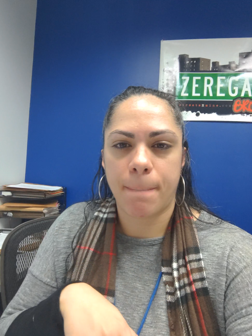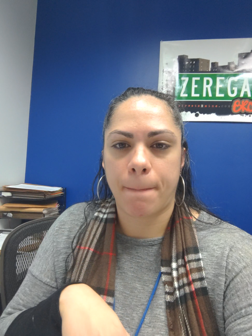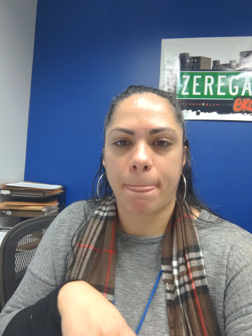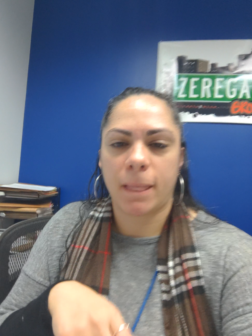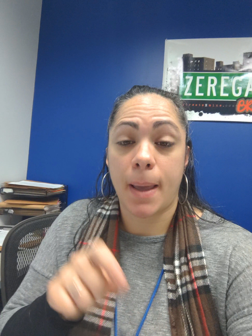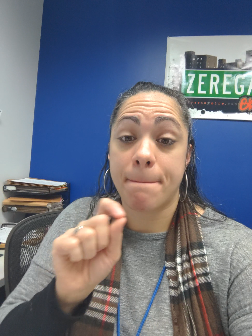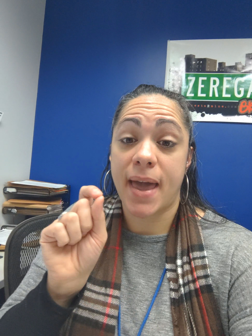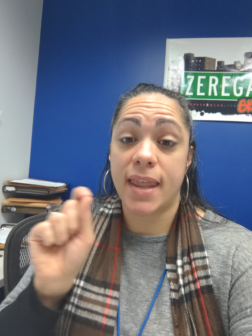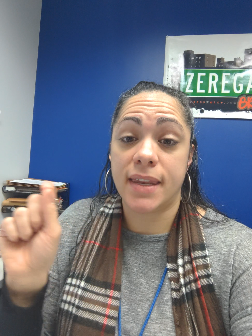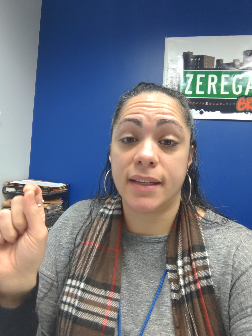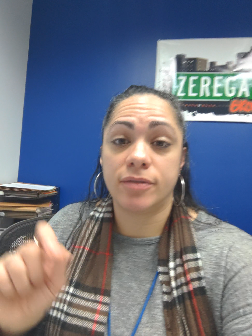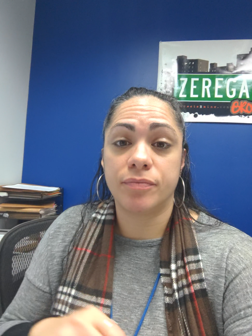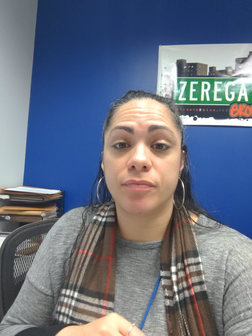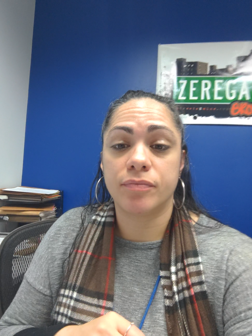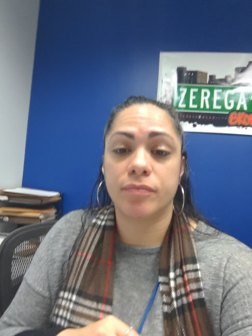pen